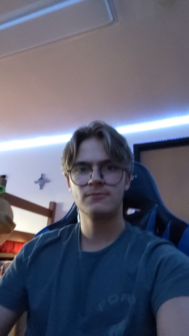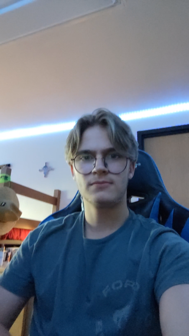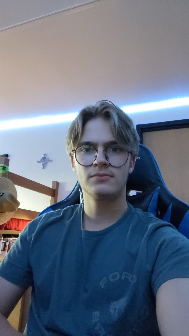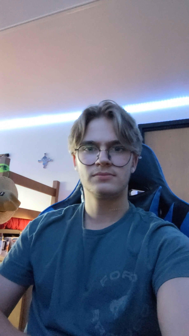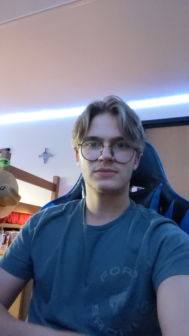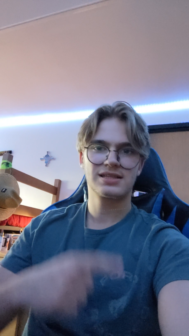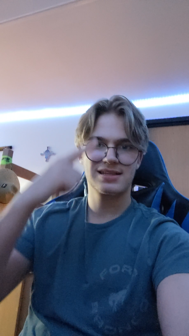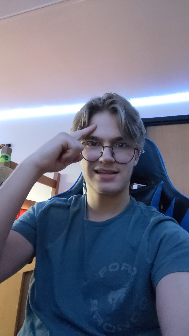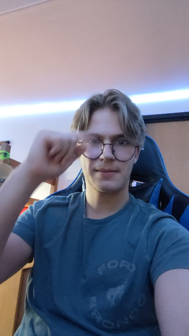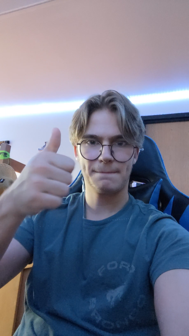dime